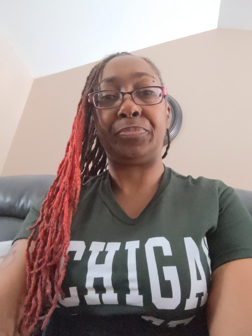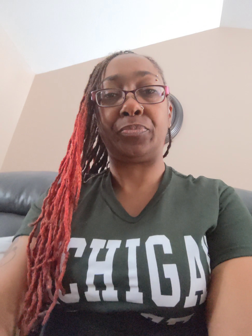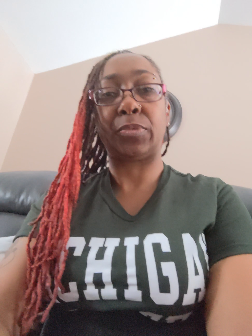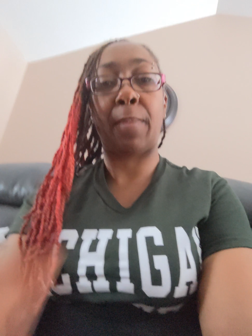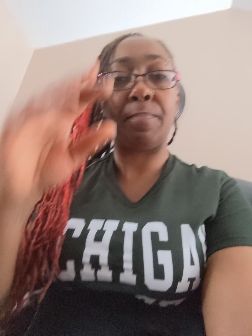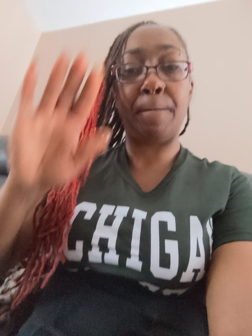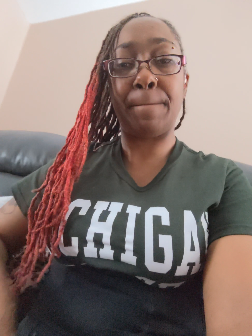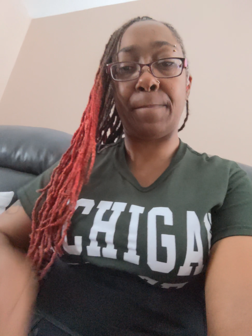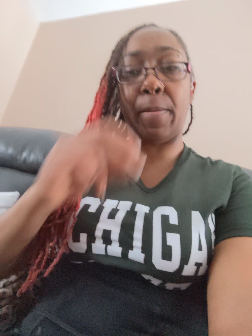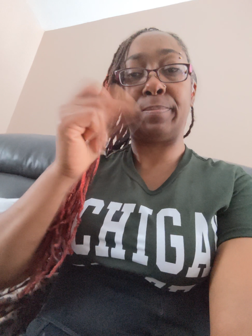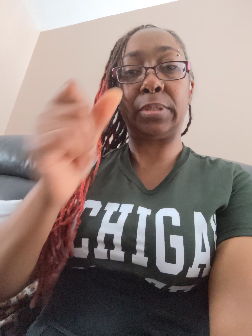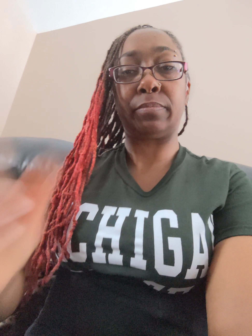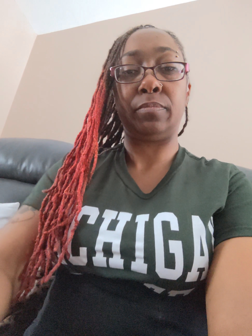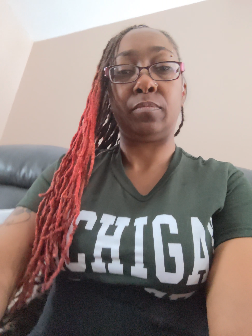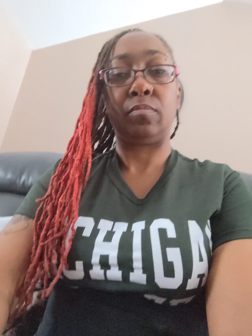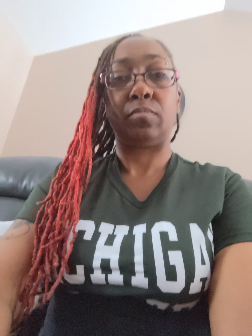puppy